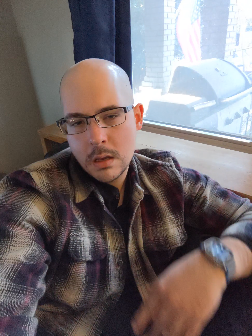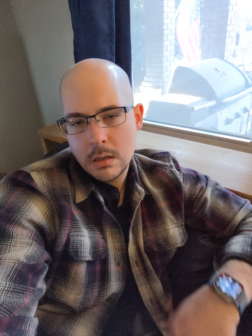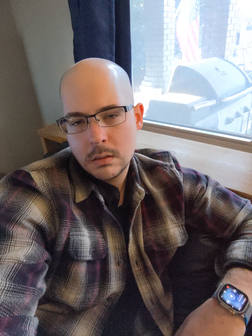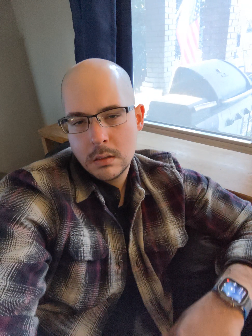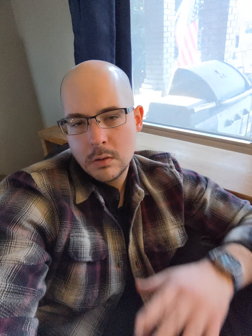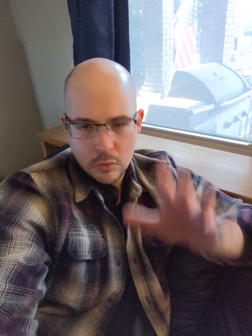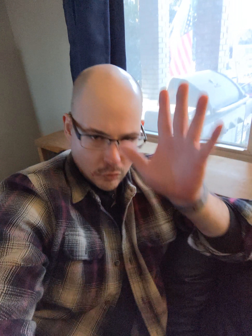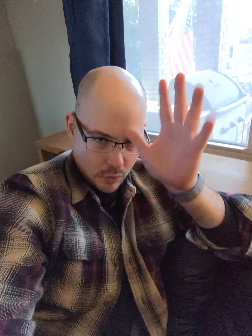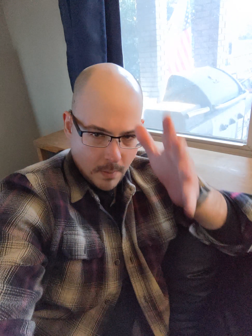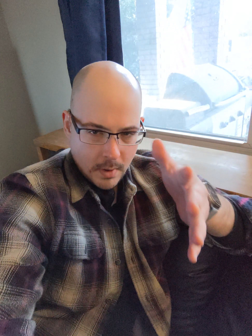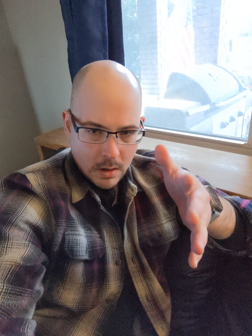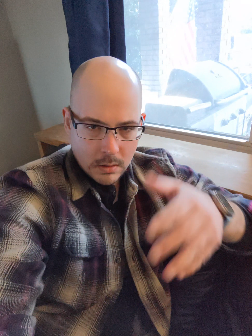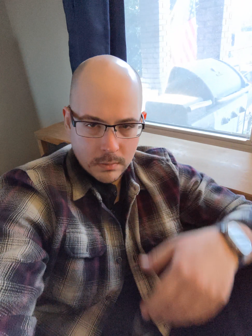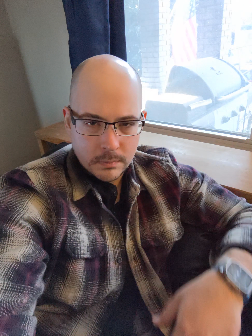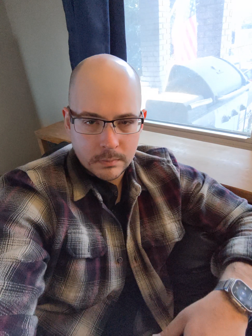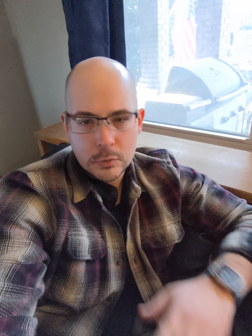grandpa